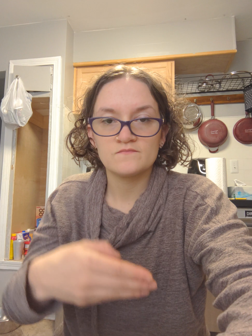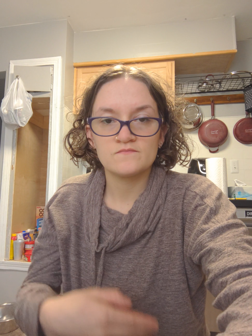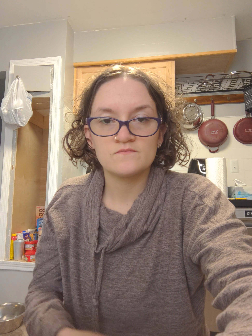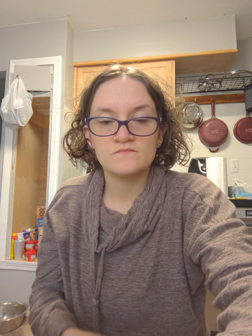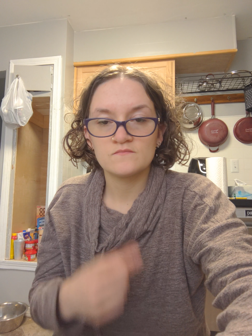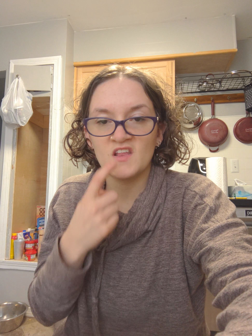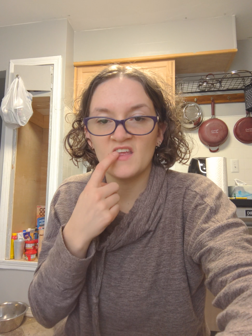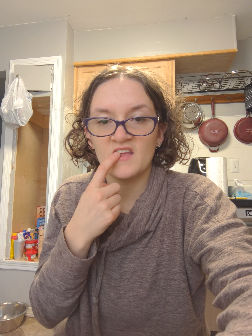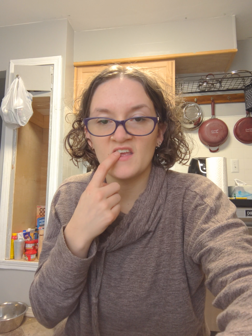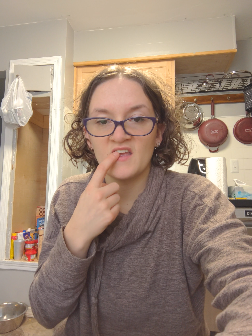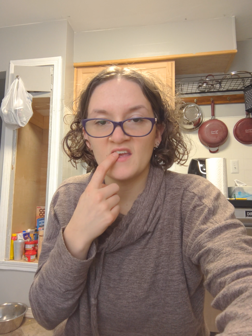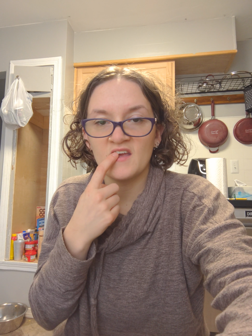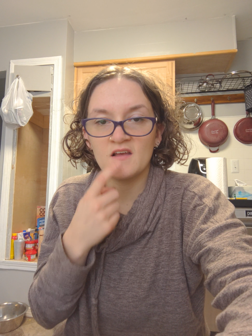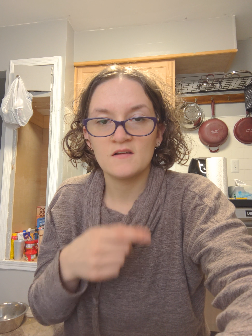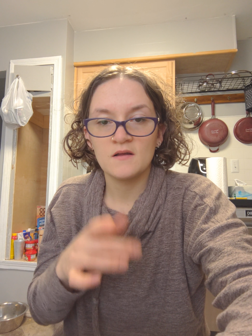tooth